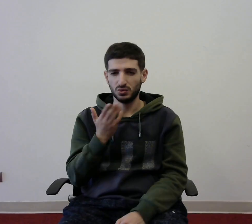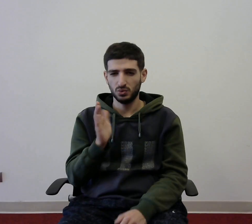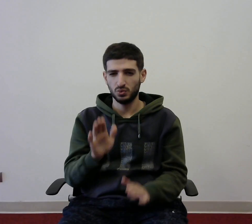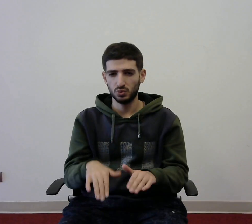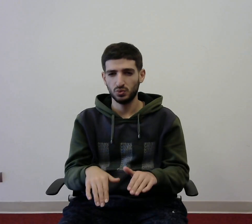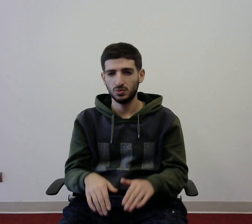olur